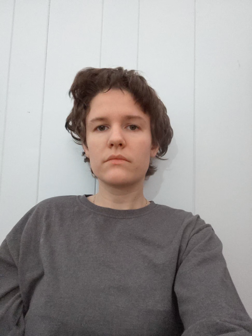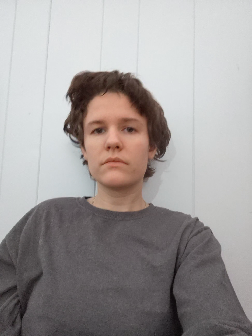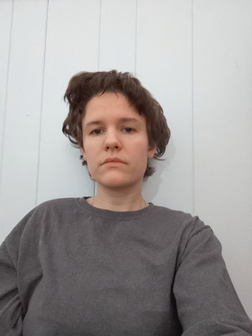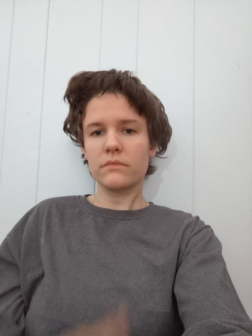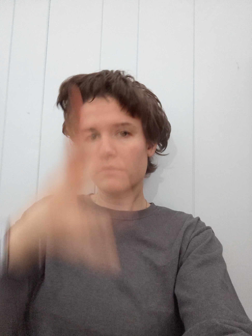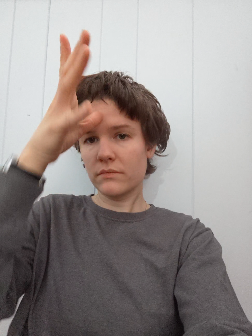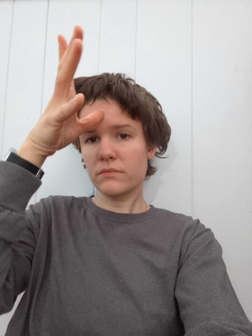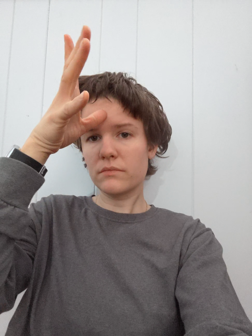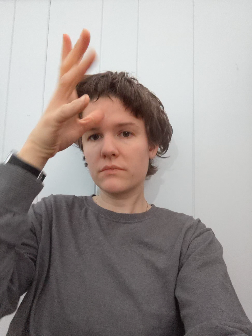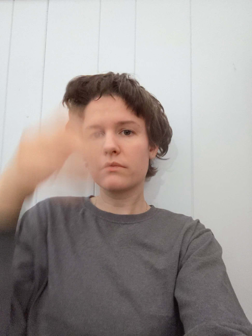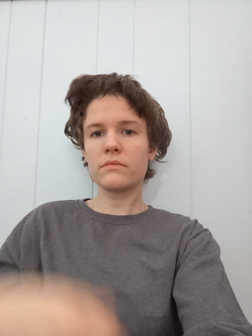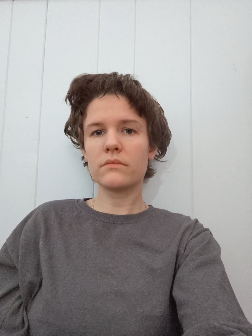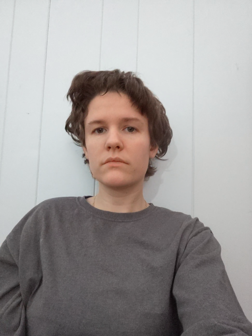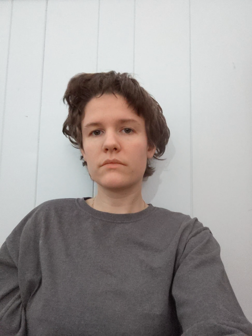dad